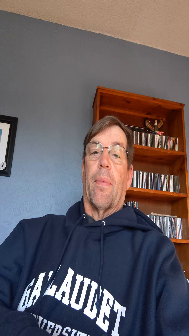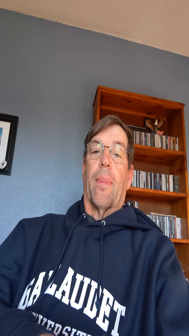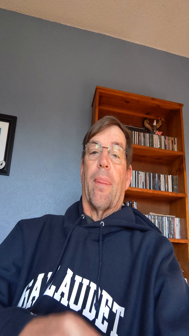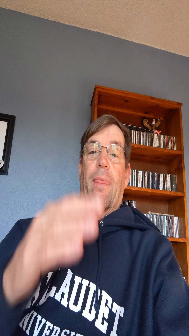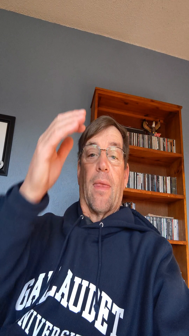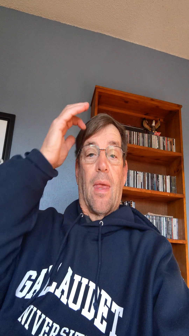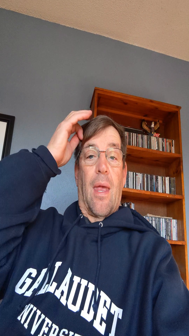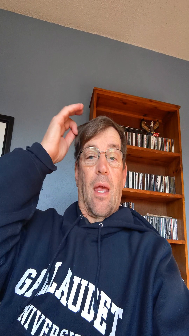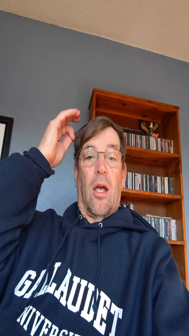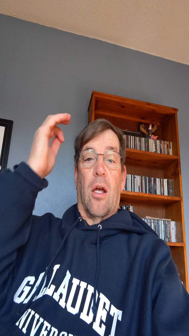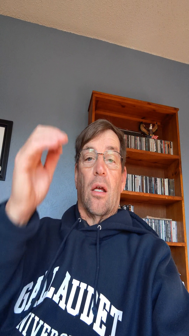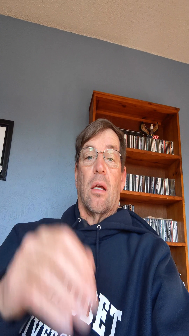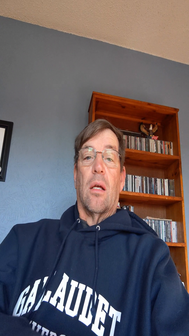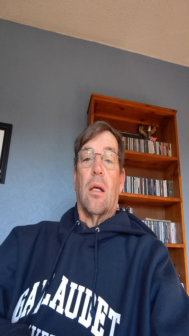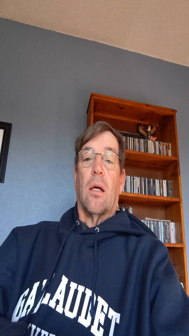hair